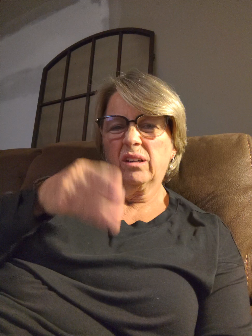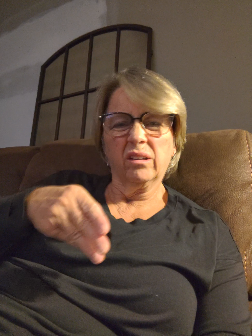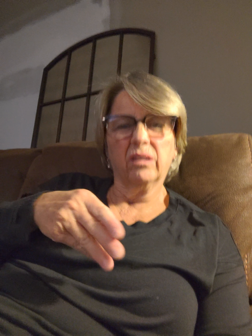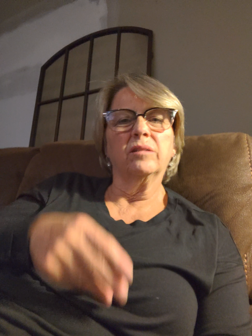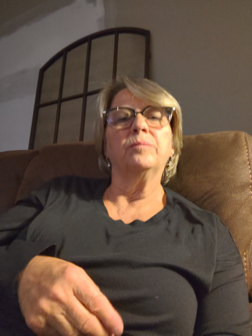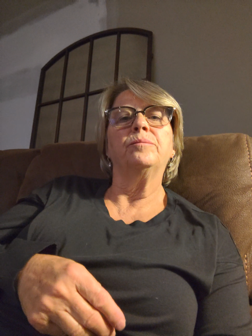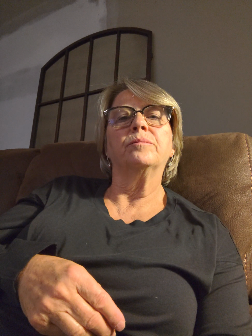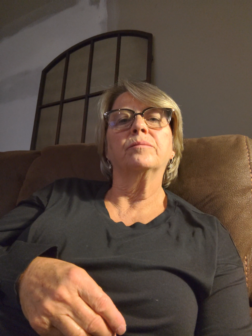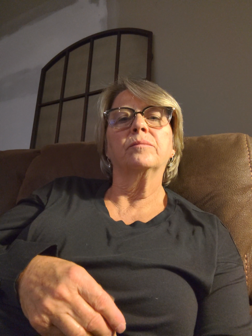cut